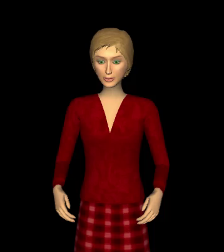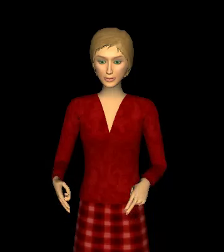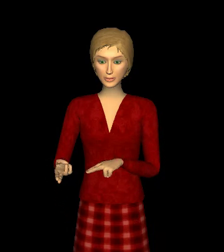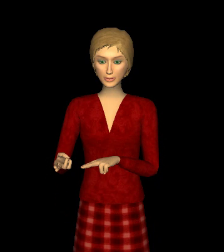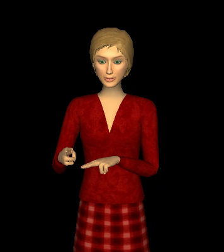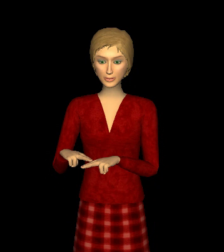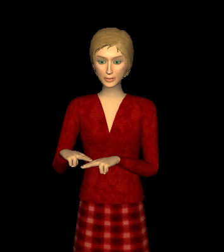موت